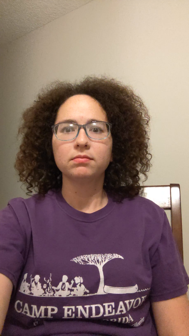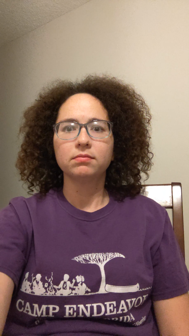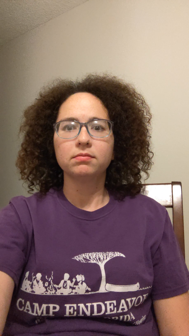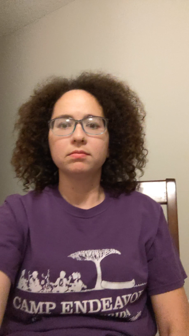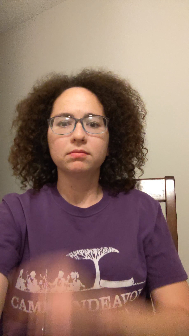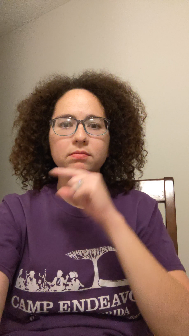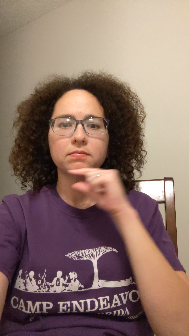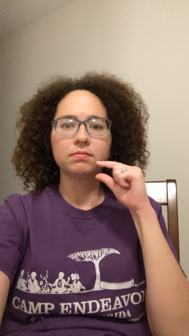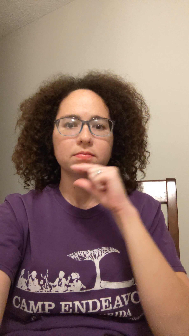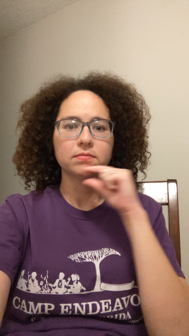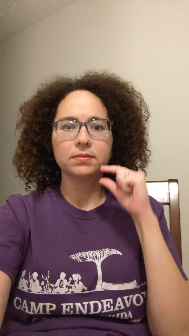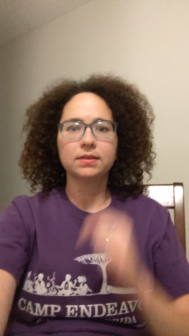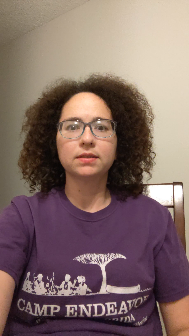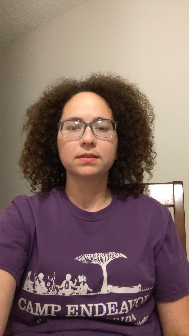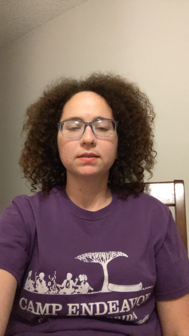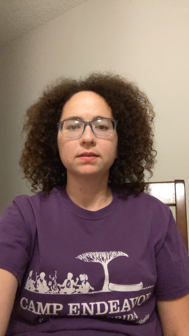glue